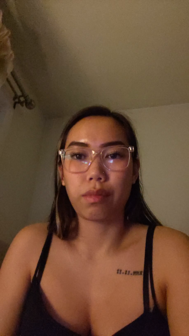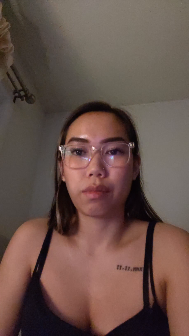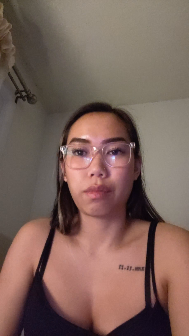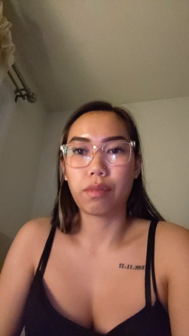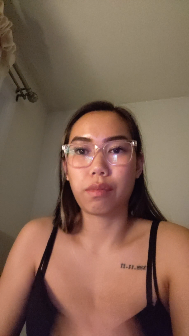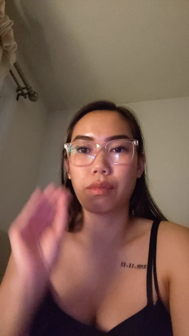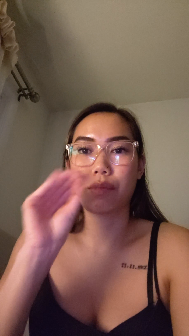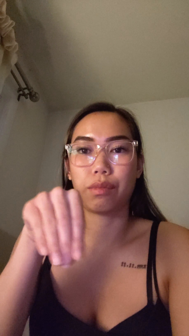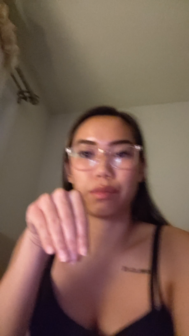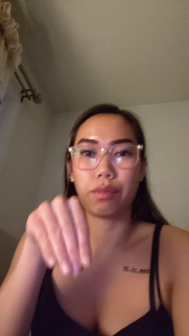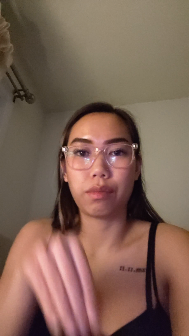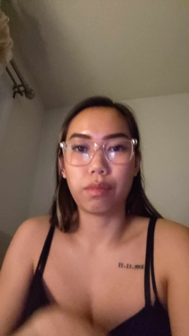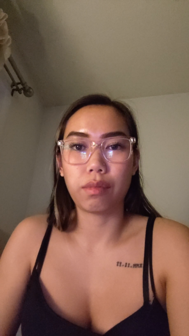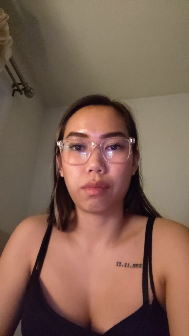put